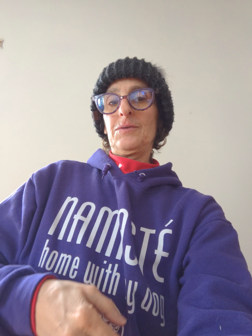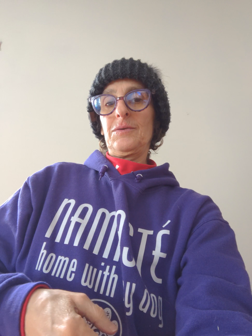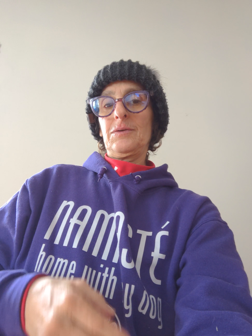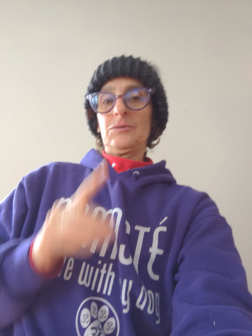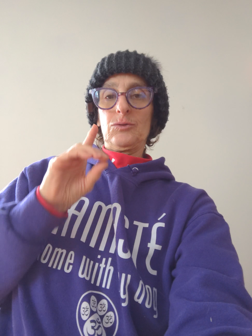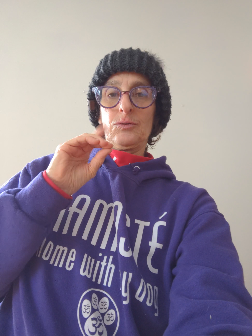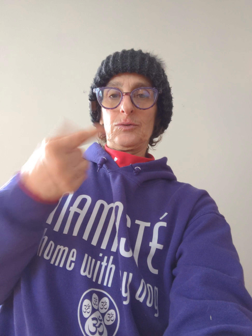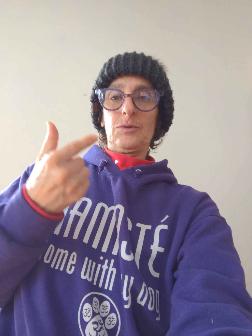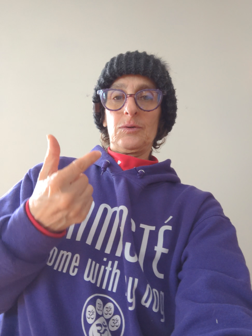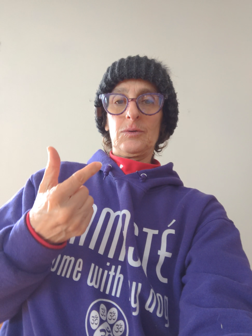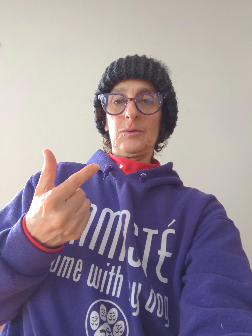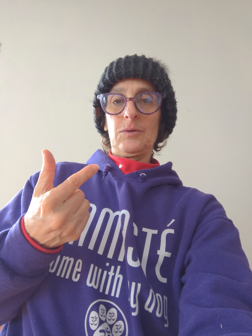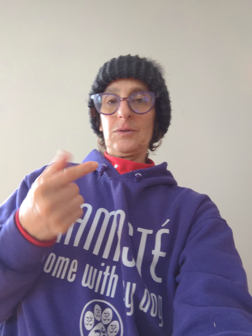dog